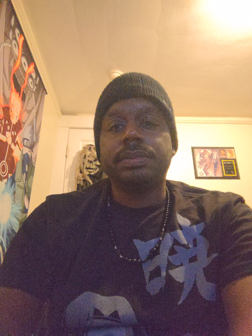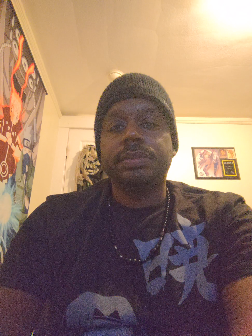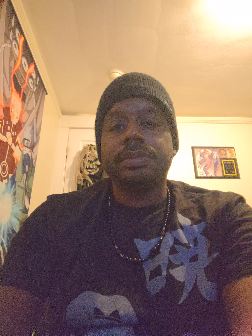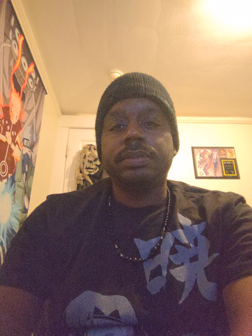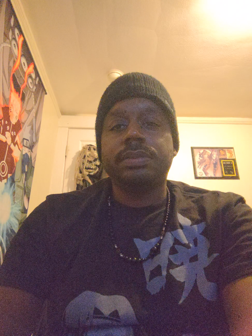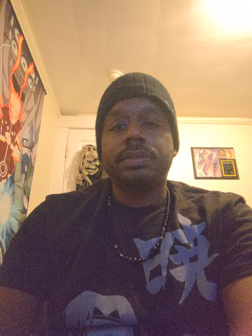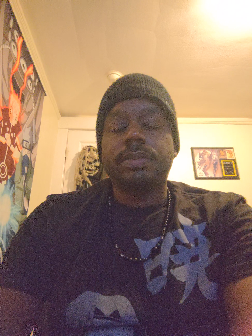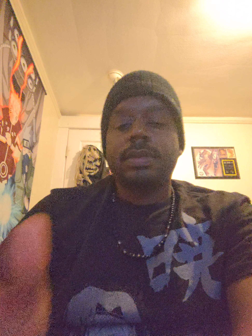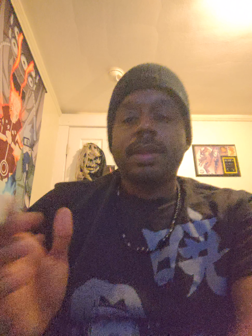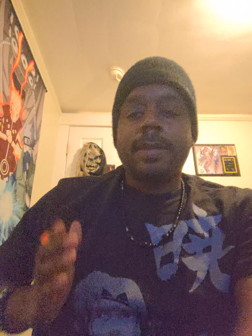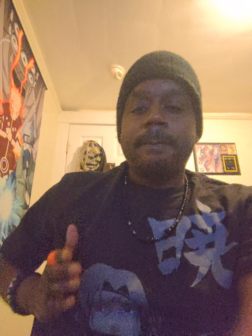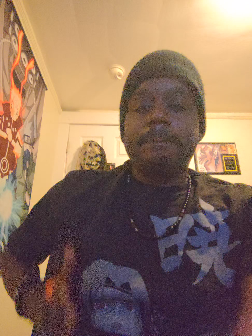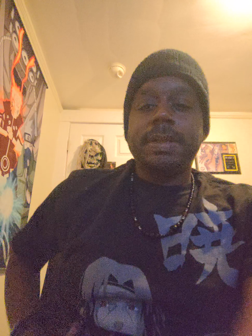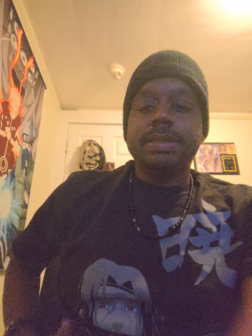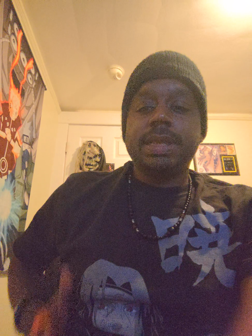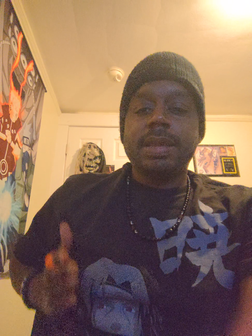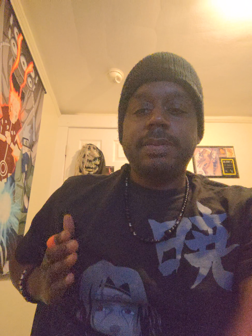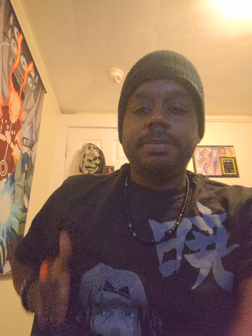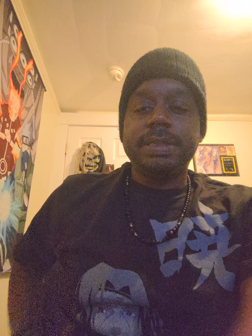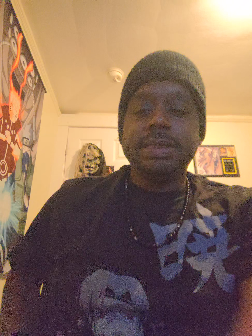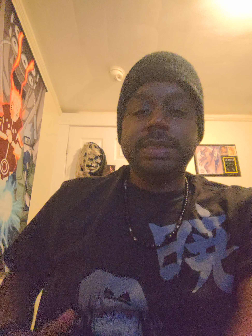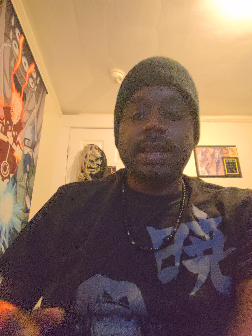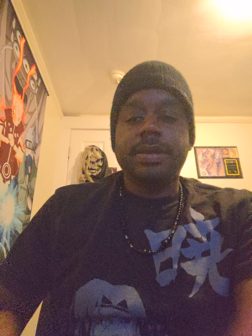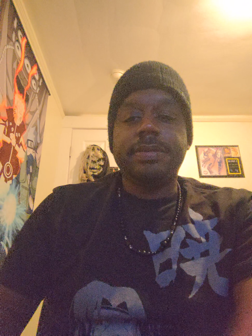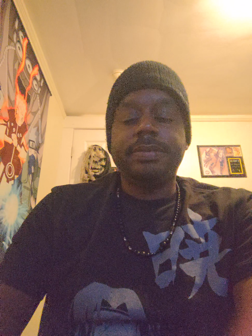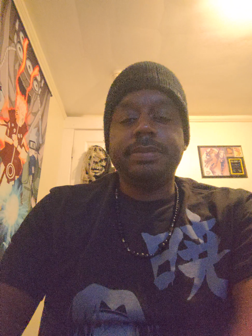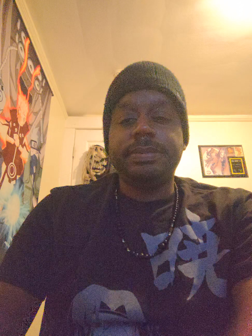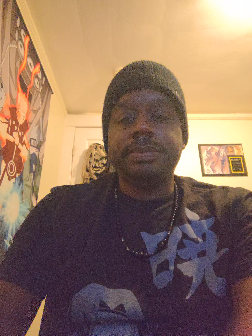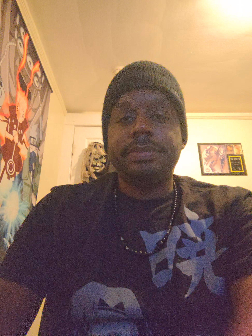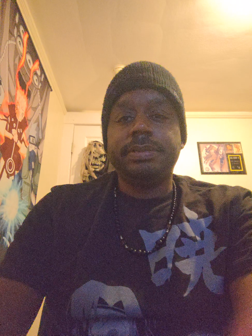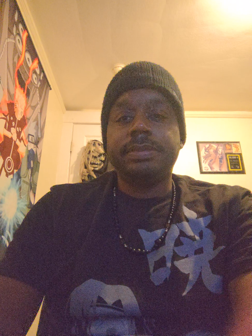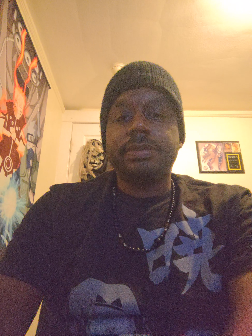beside